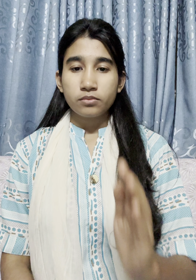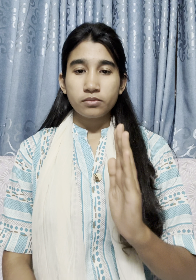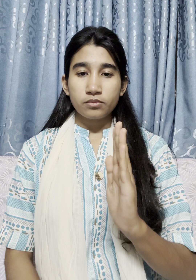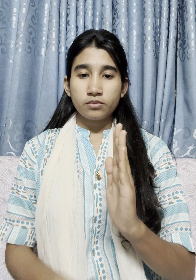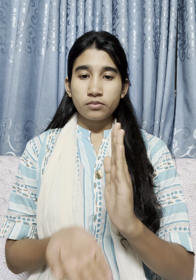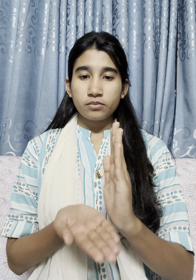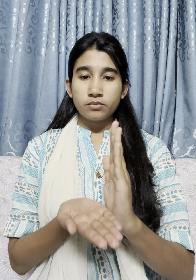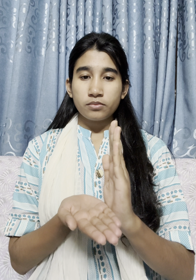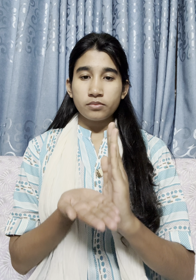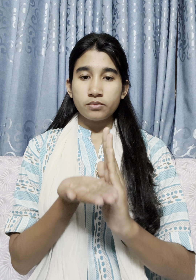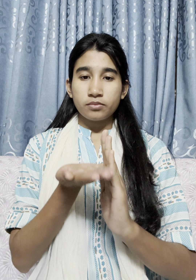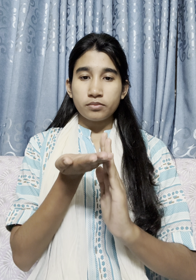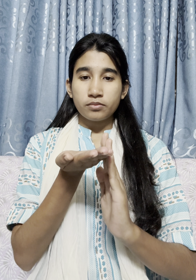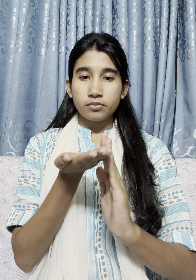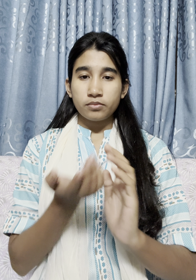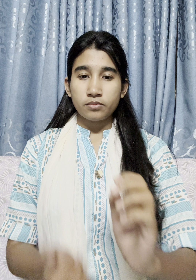উন্নতি